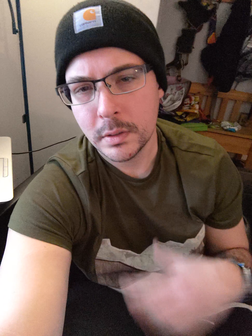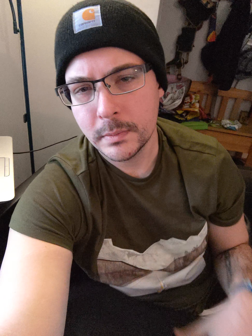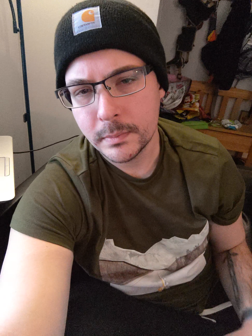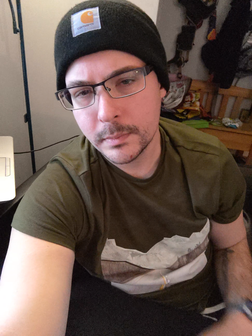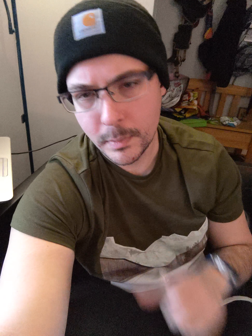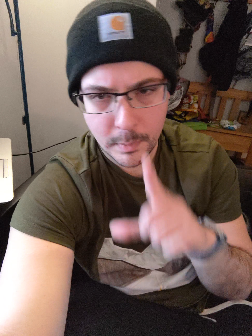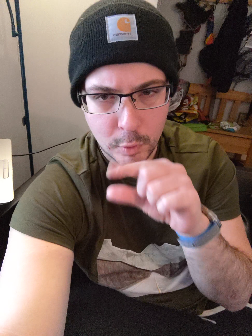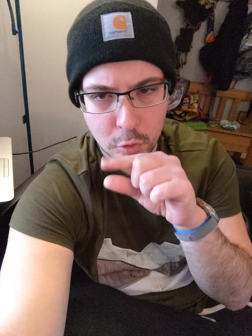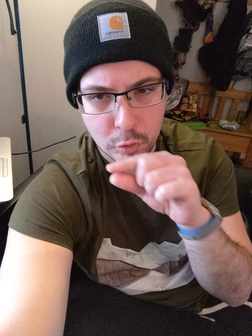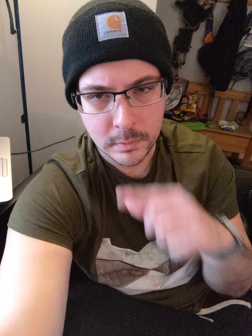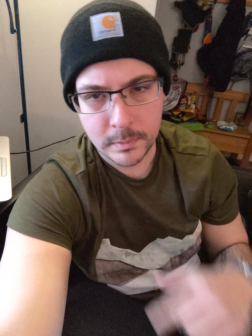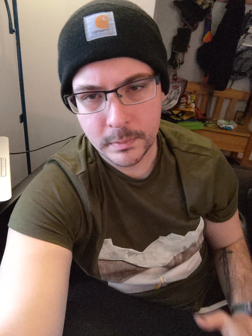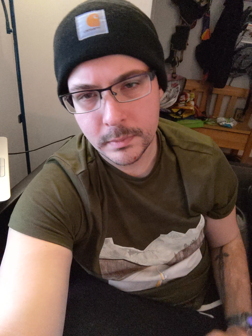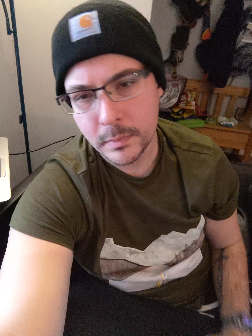bird